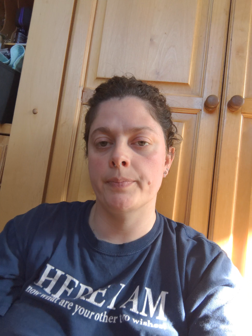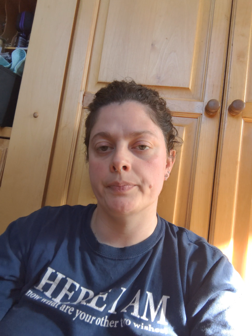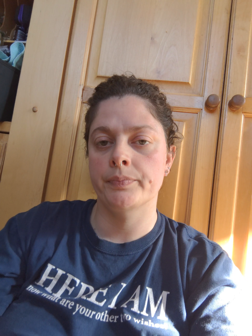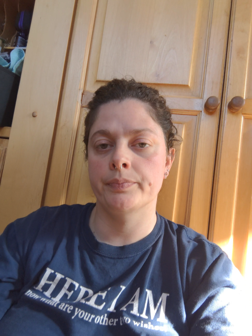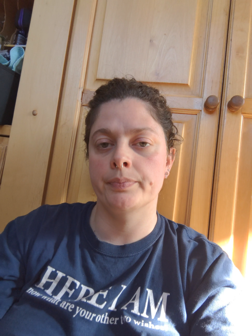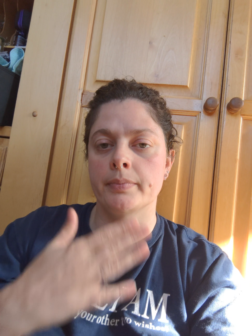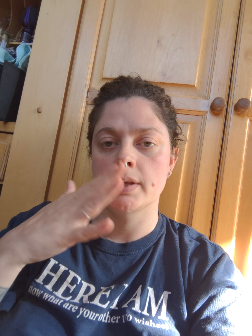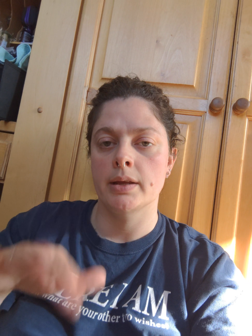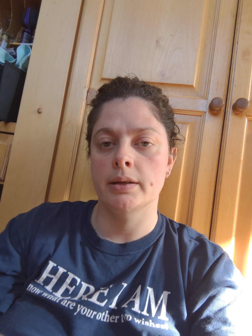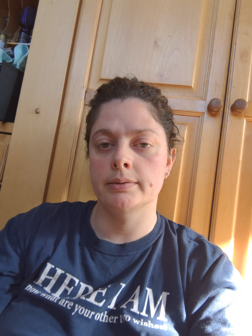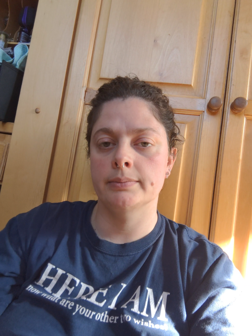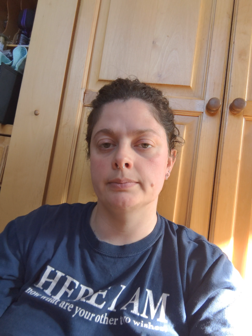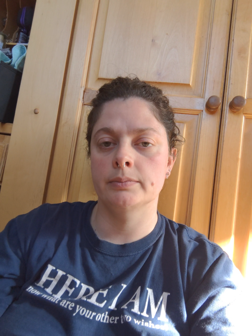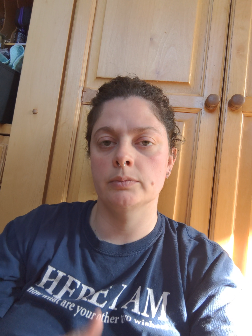bad